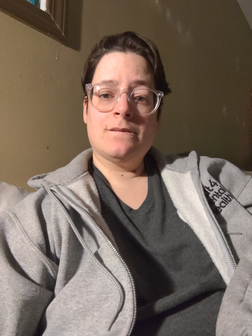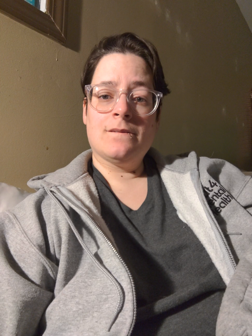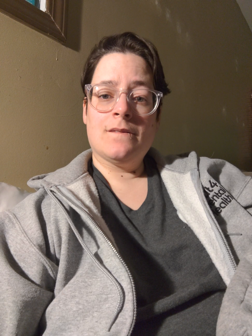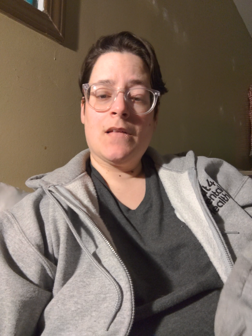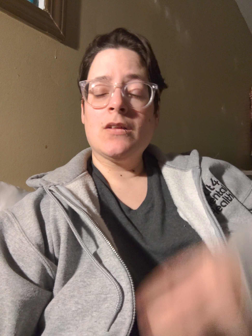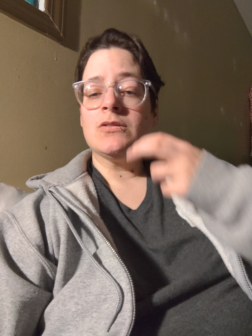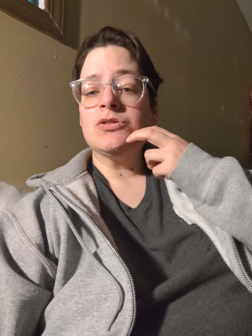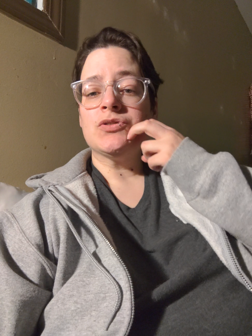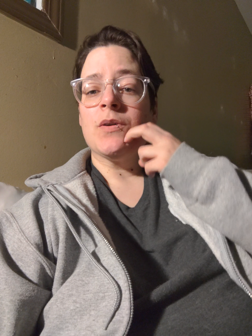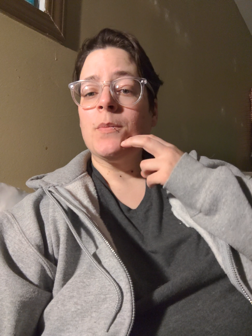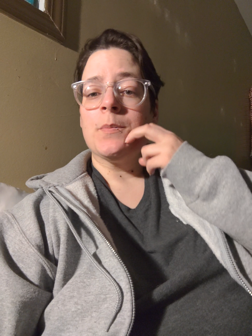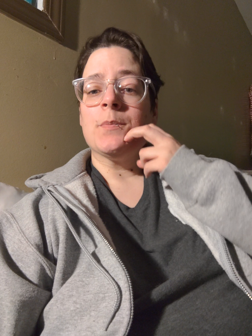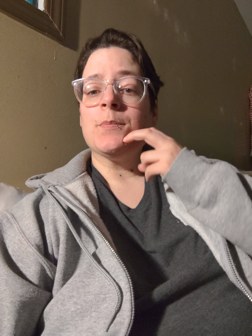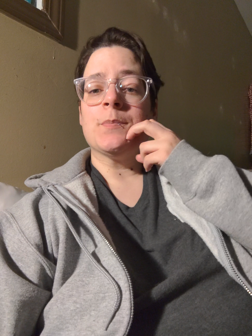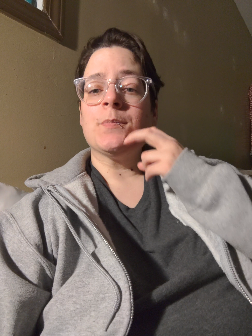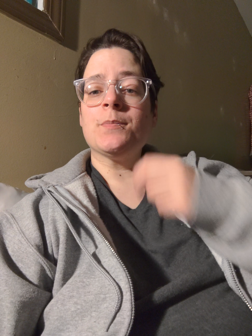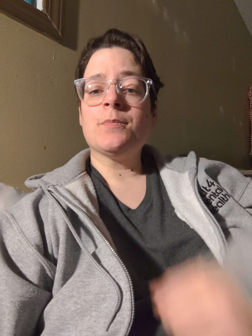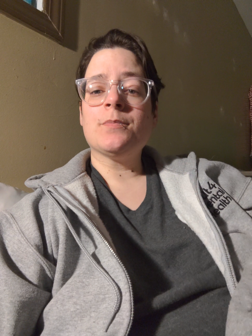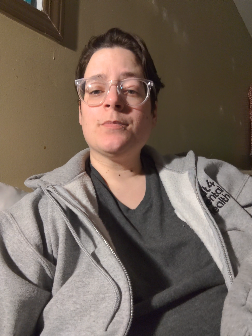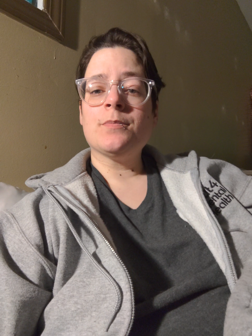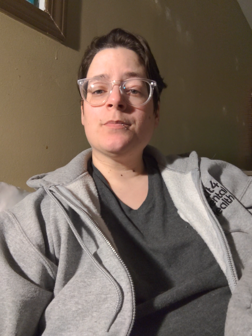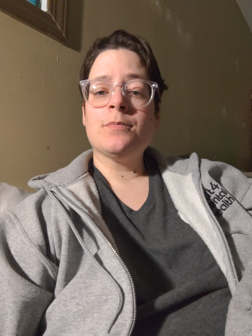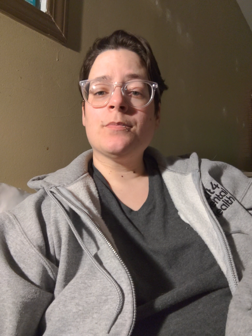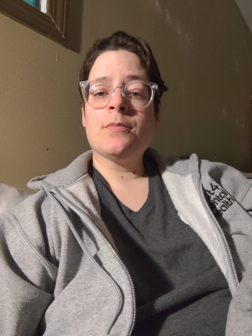gum